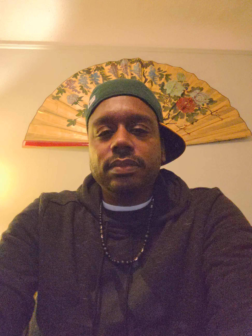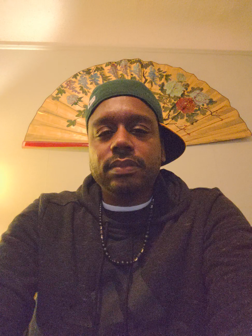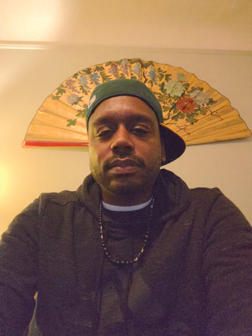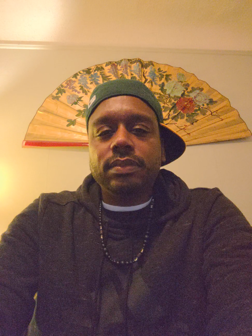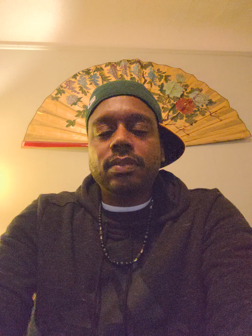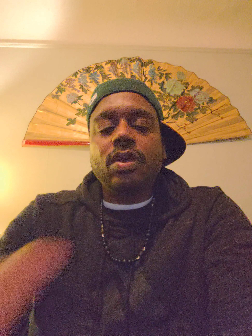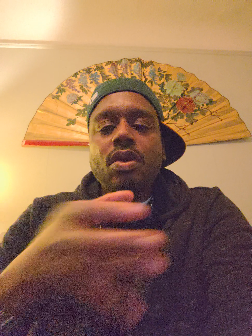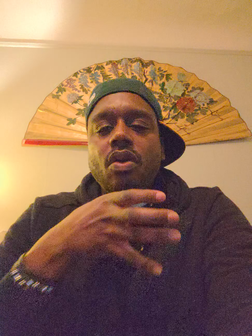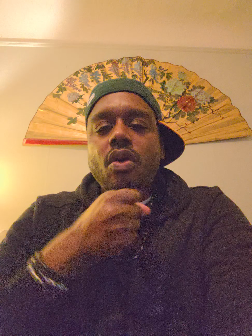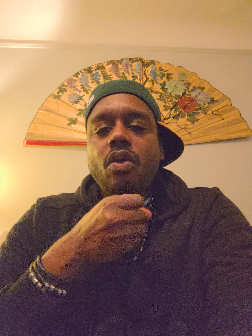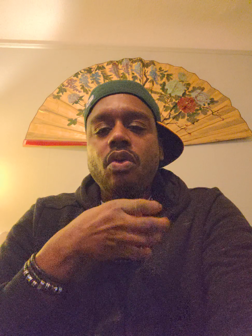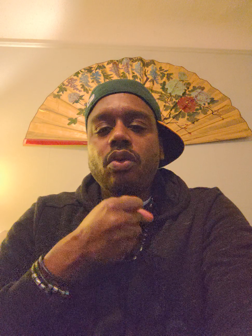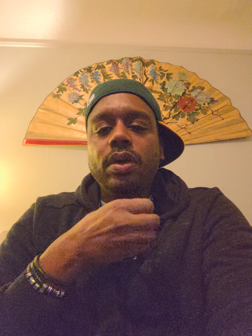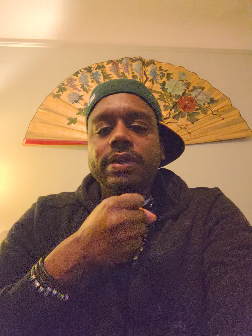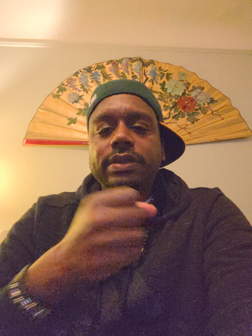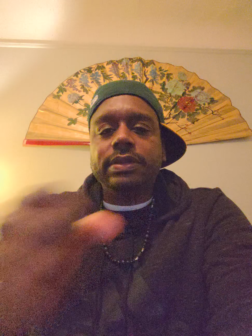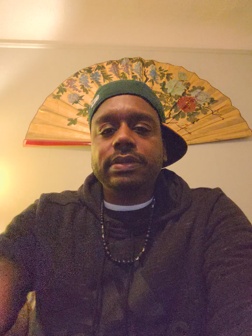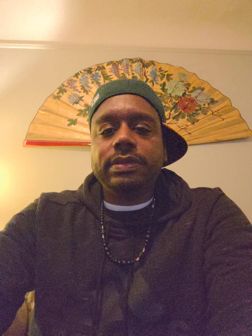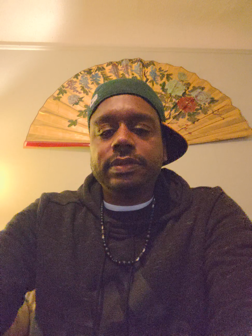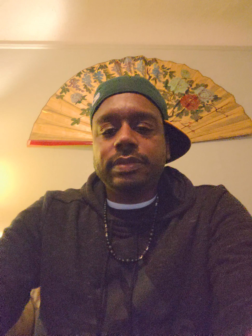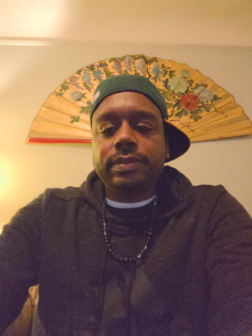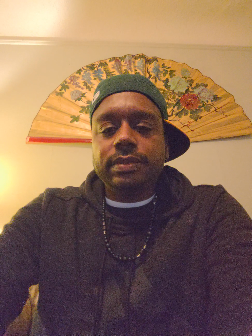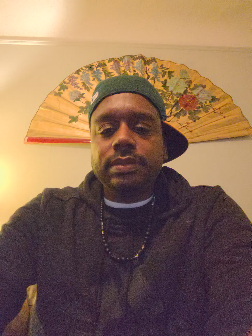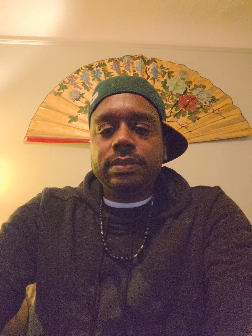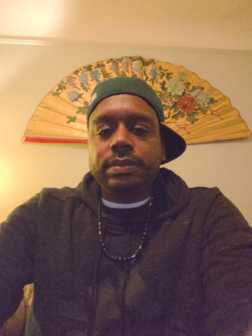orange